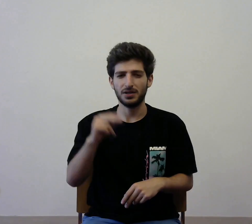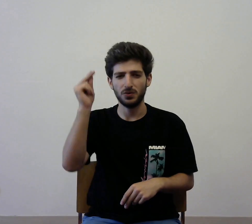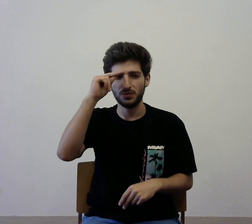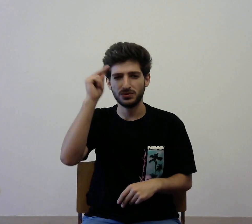təhsil